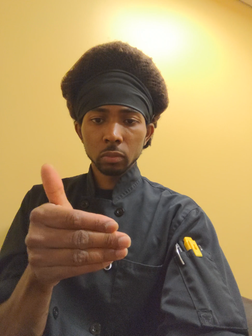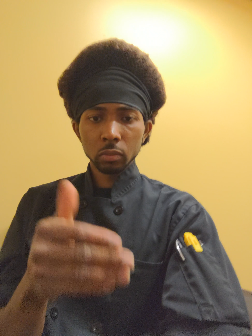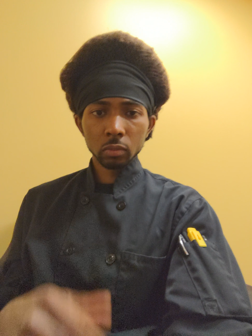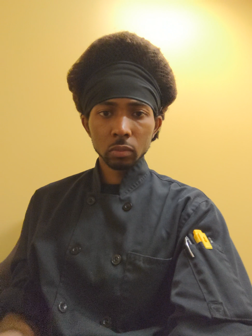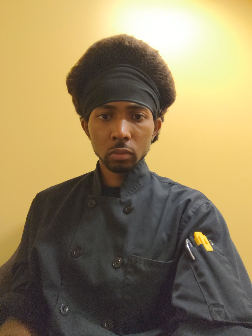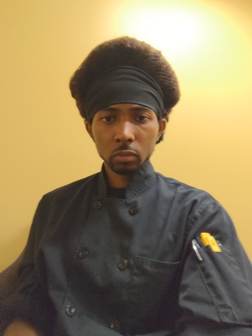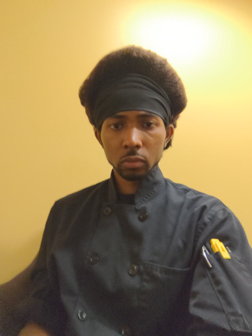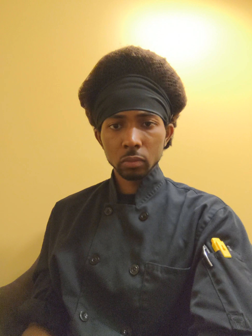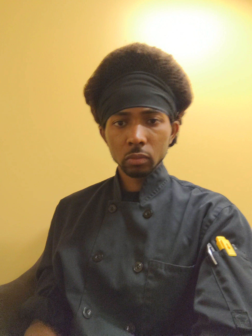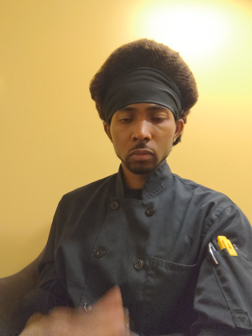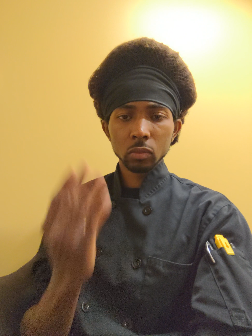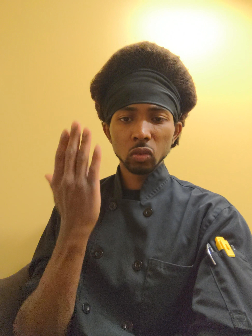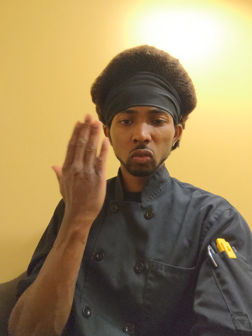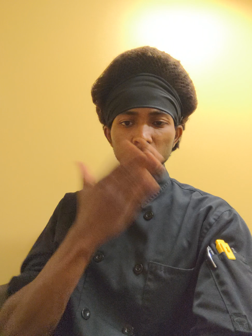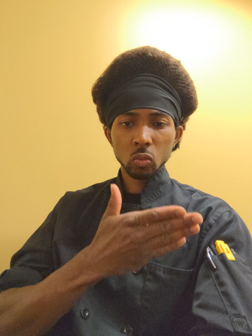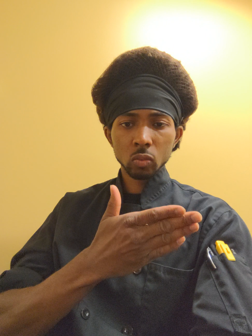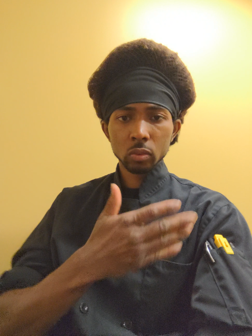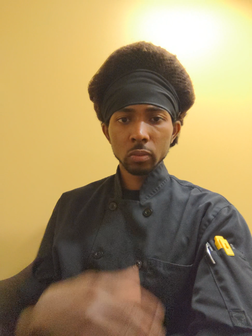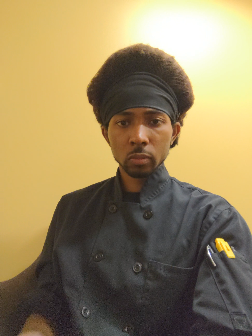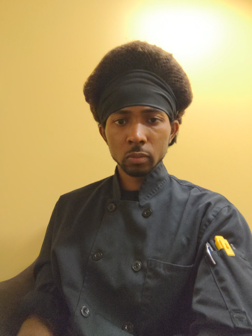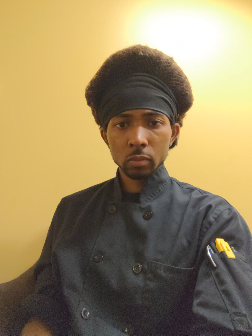dark